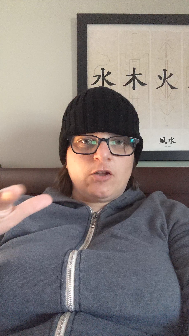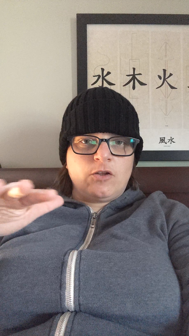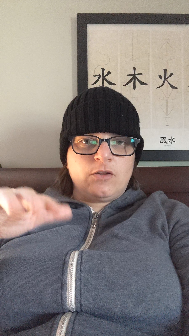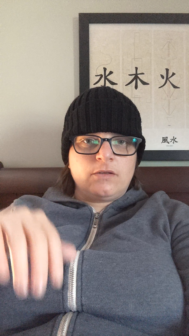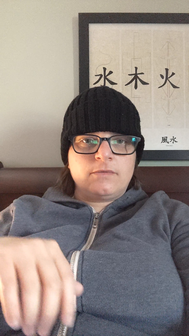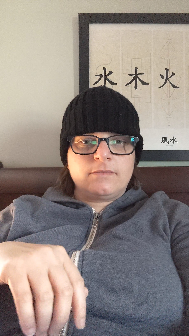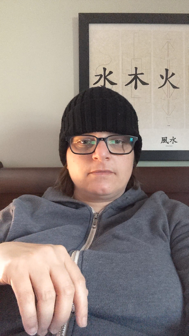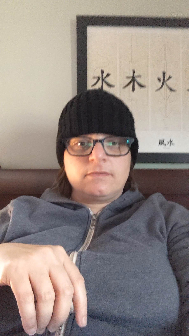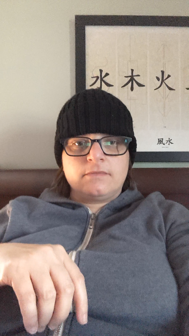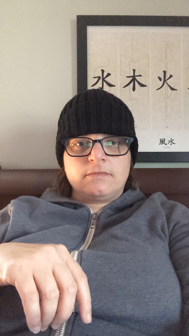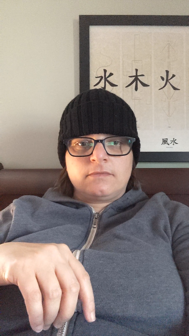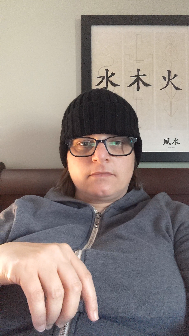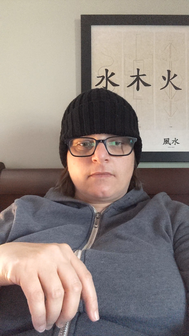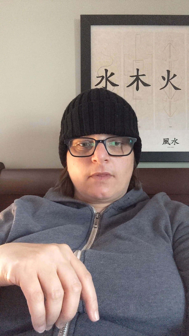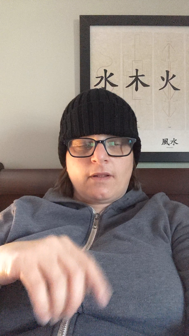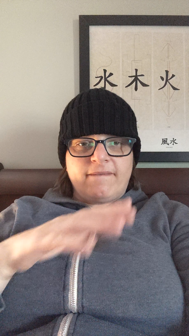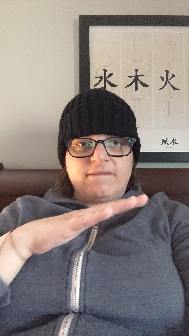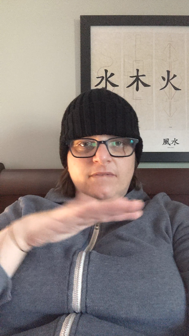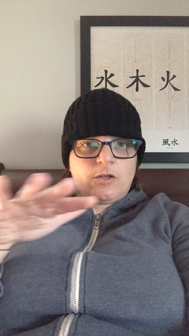full